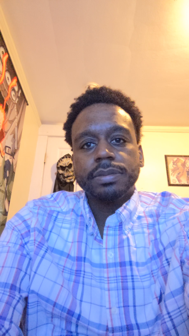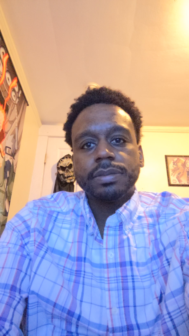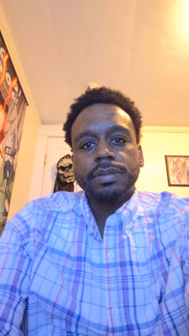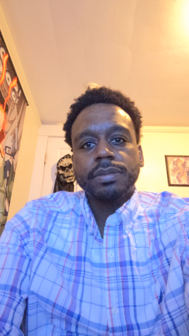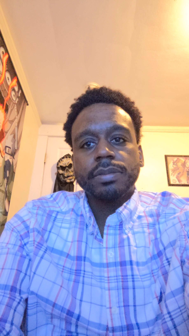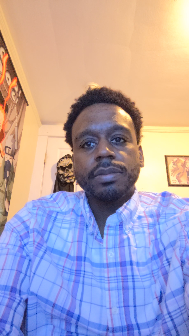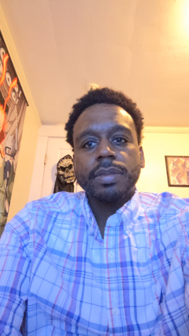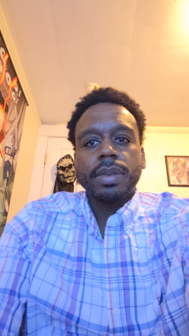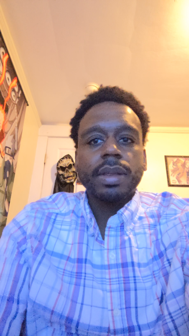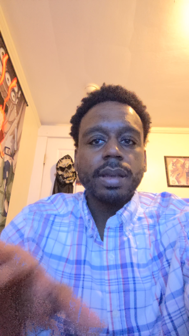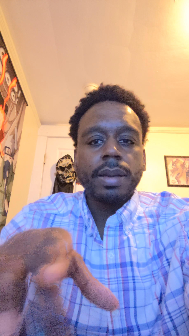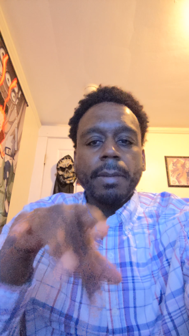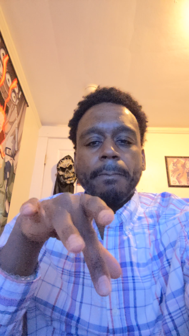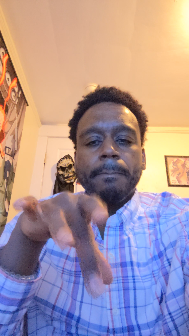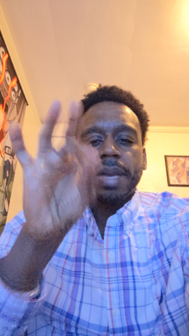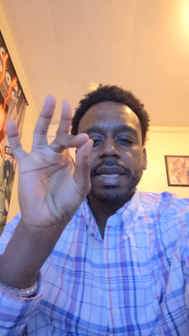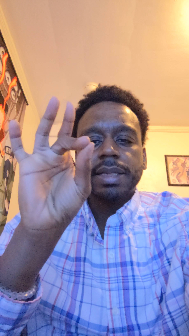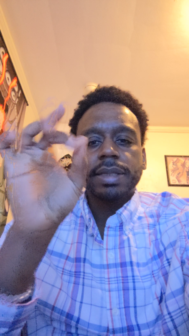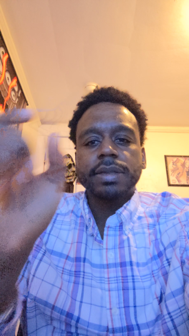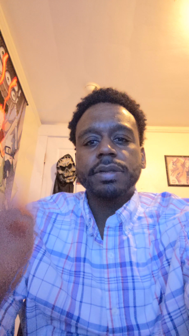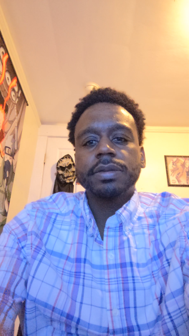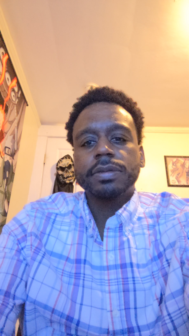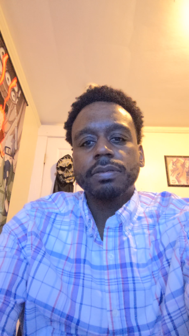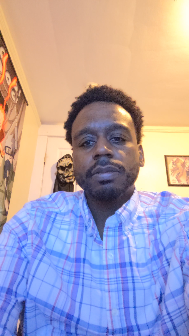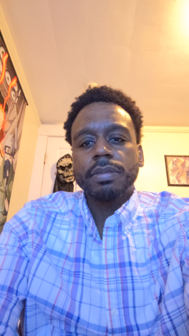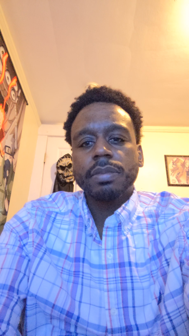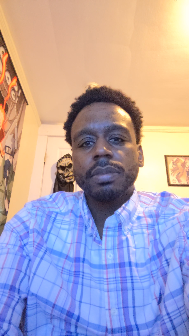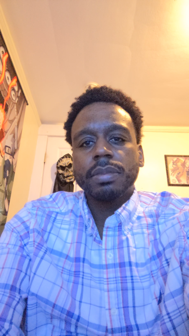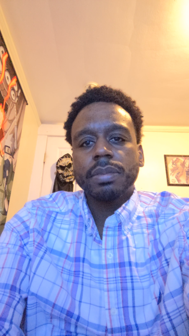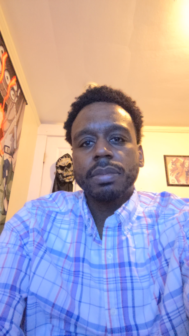pick